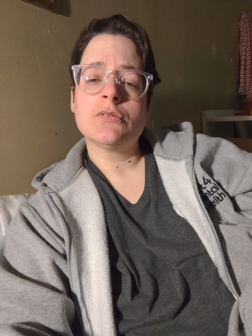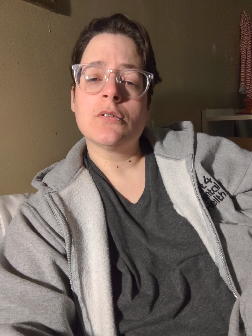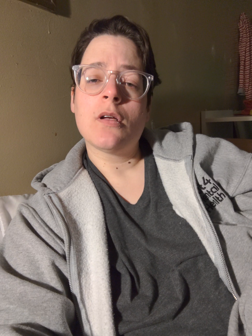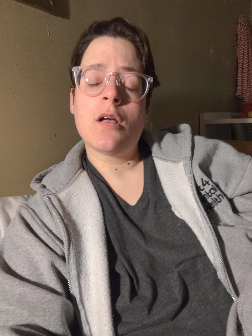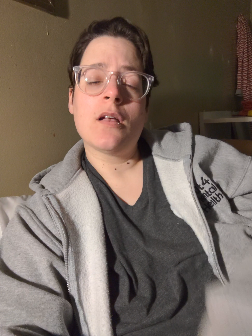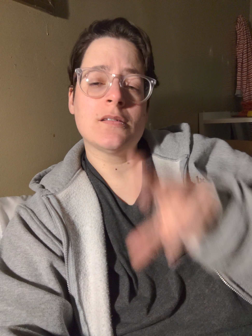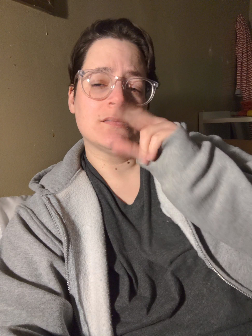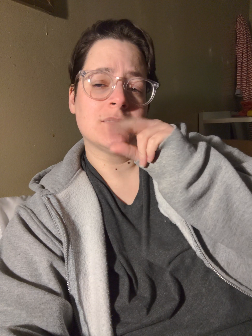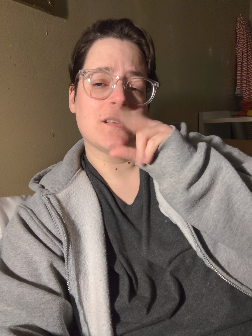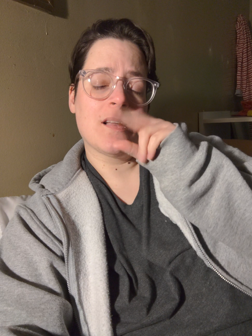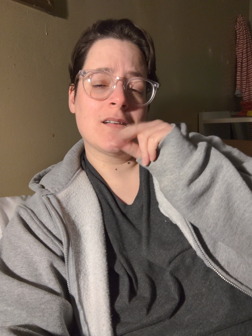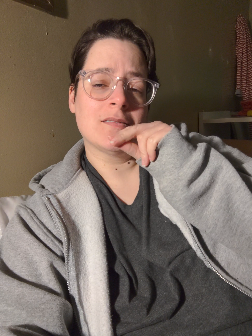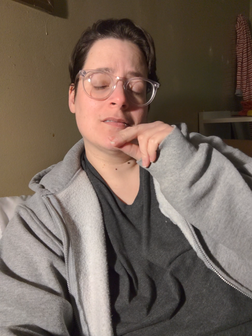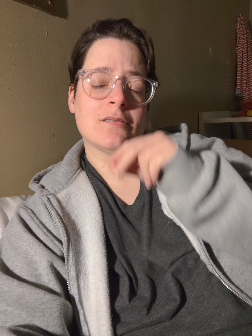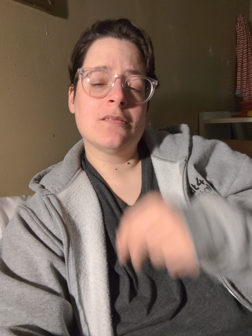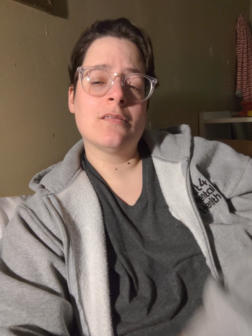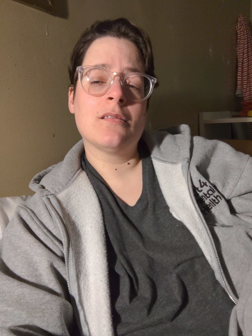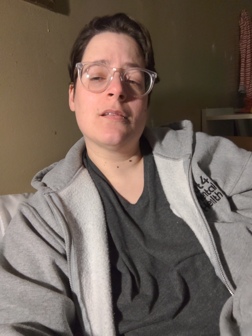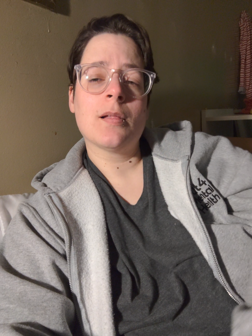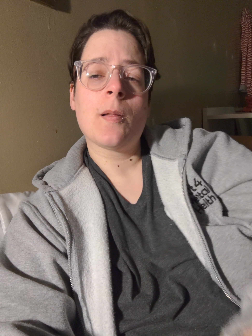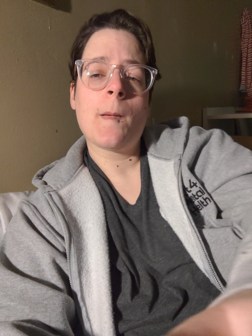duck